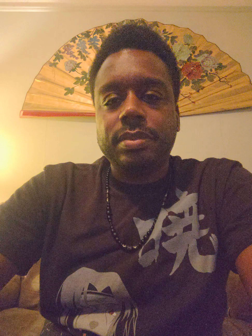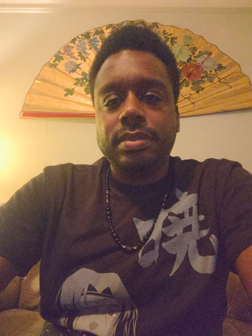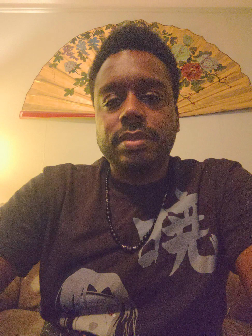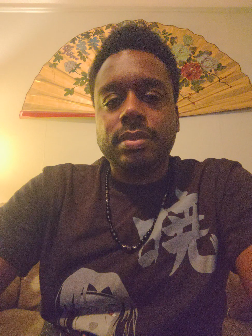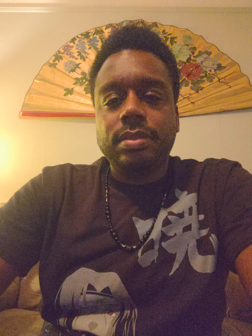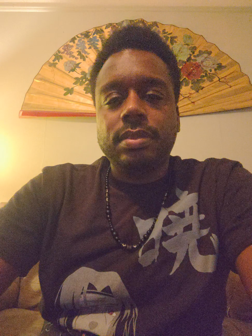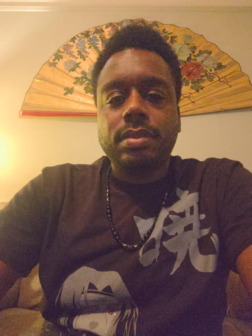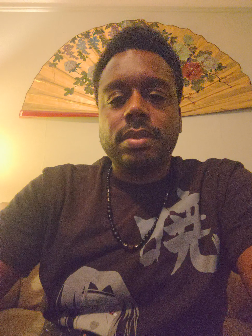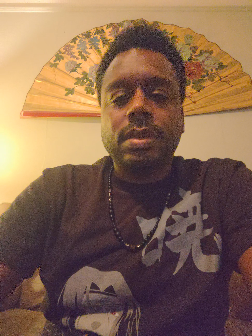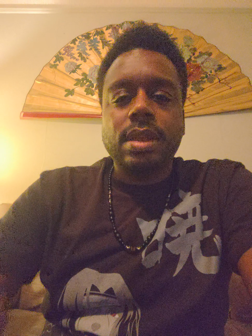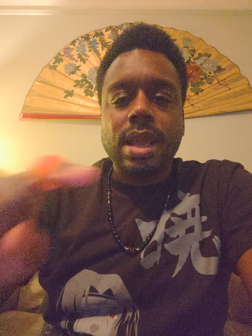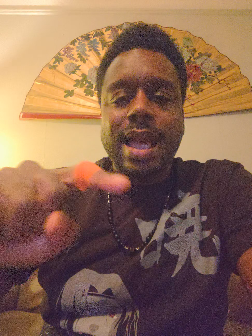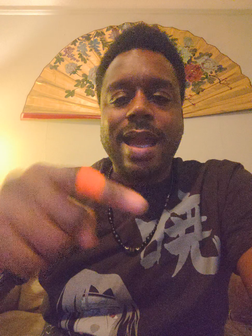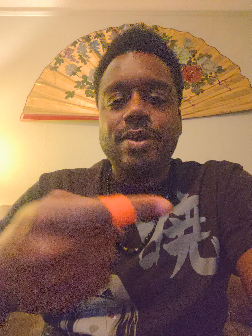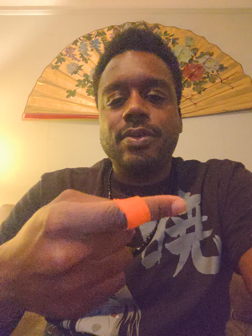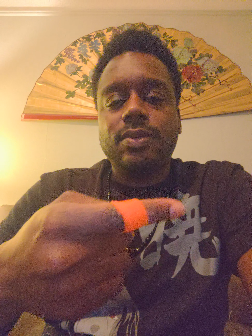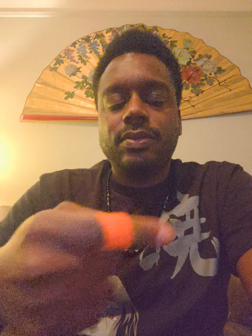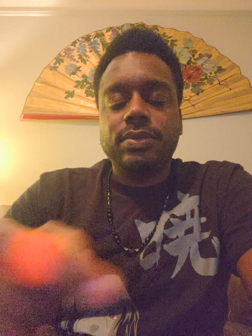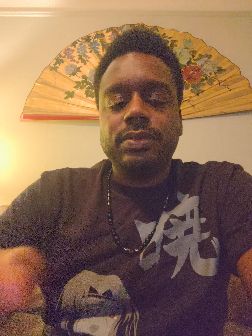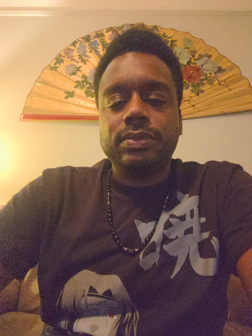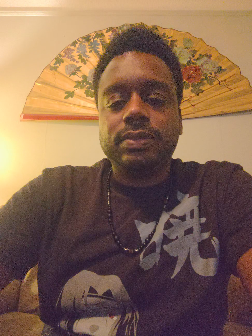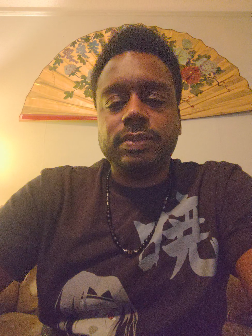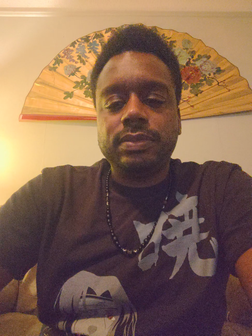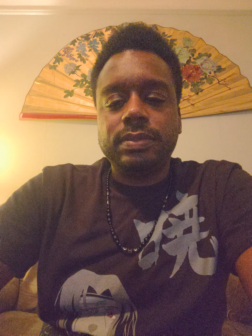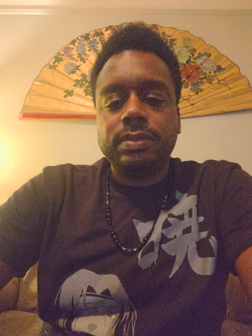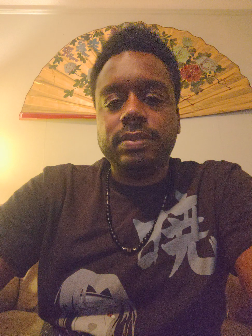owie